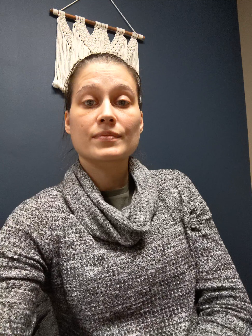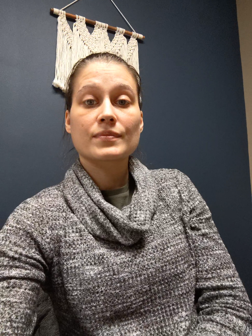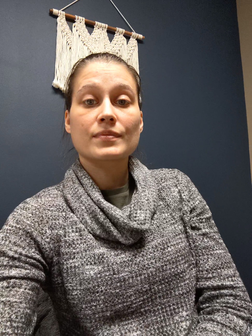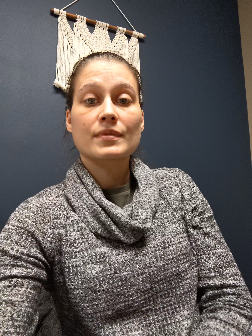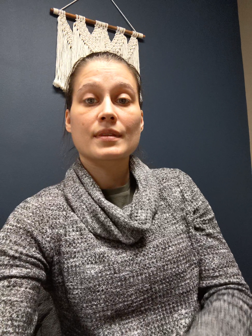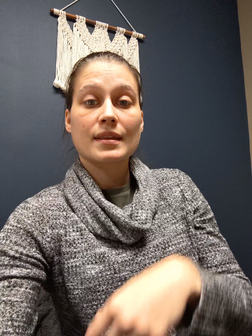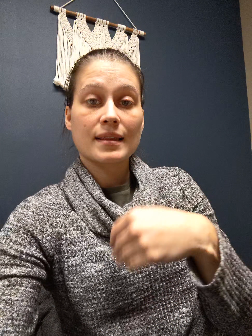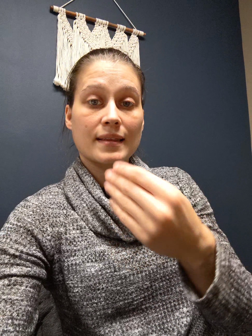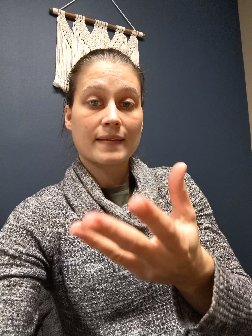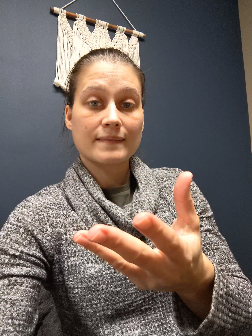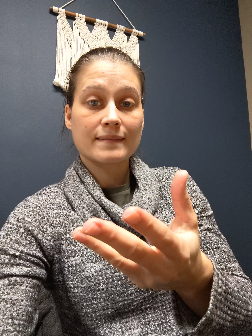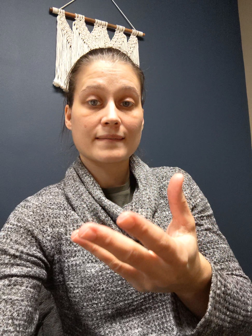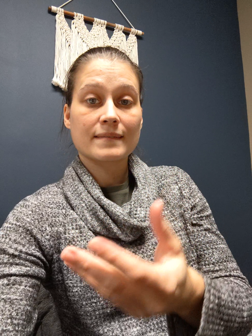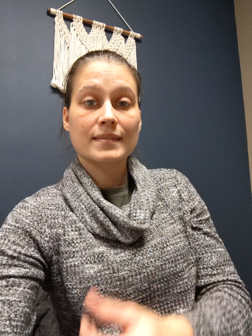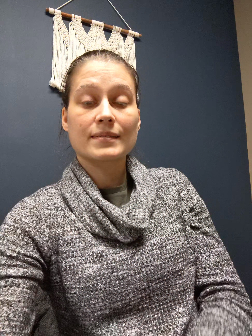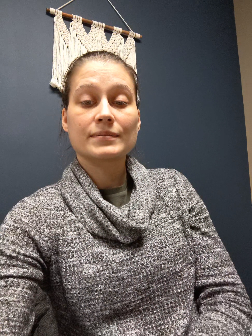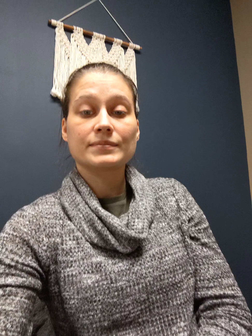give